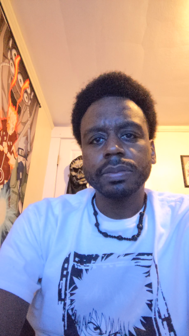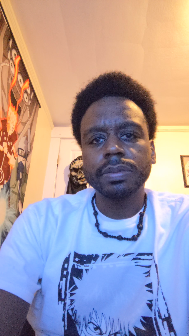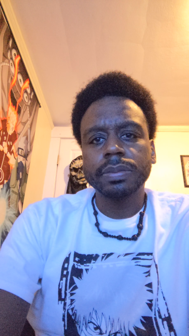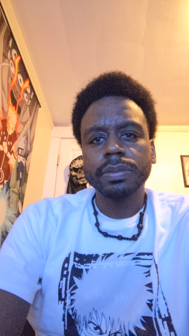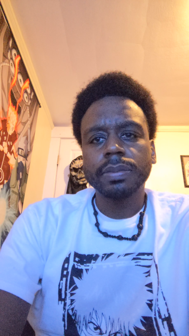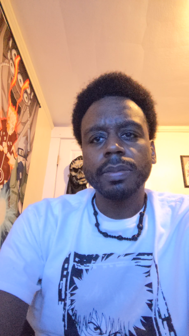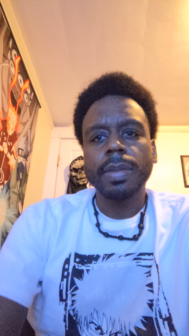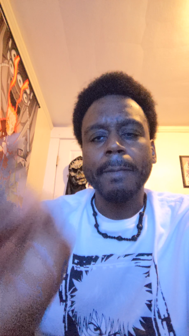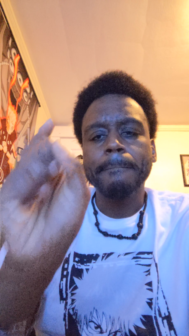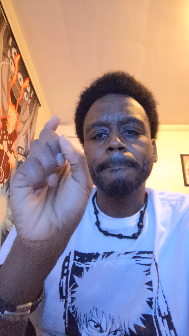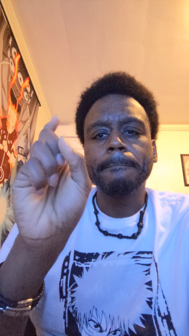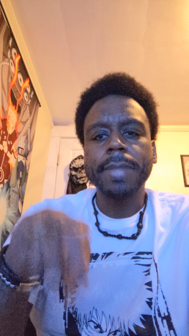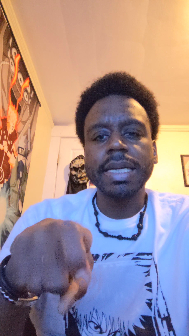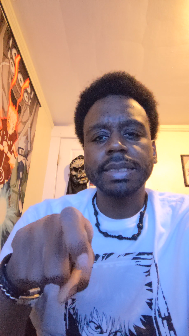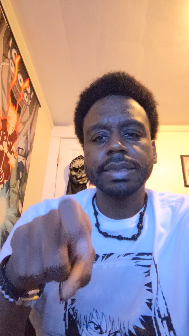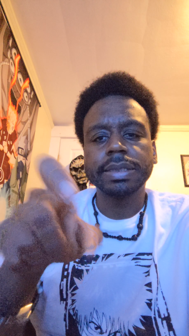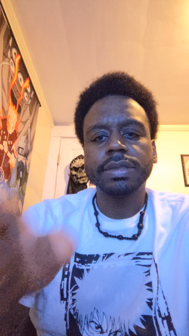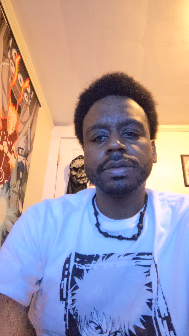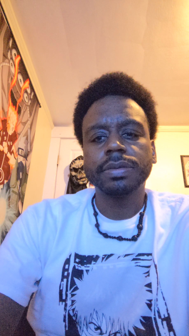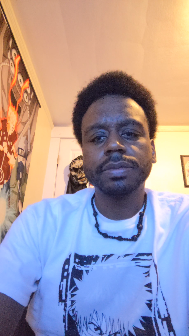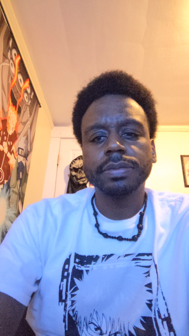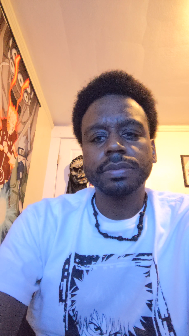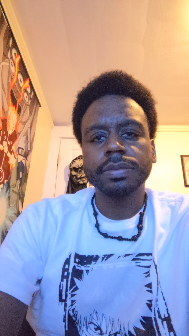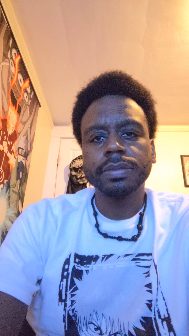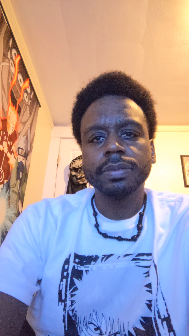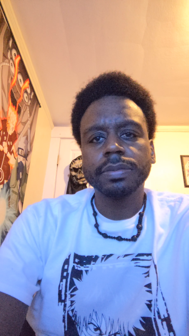must